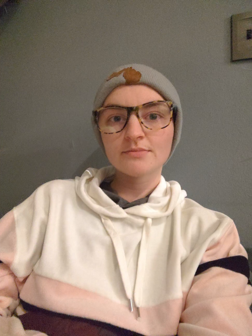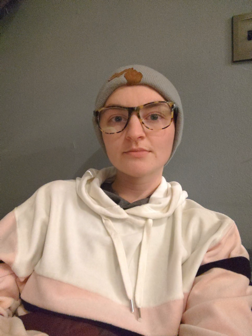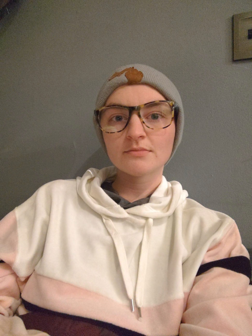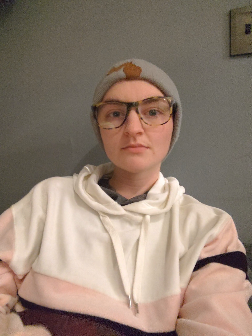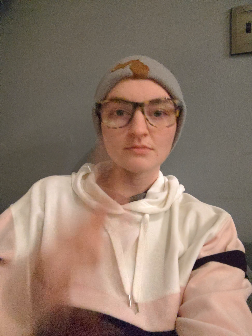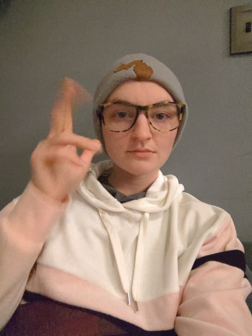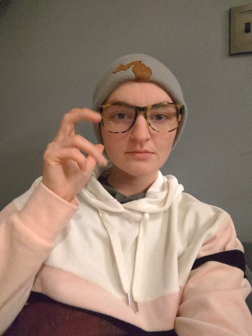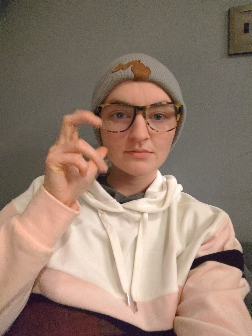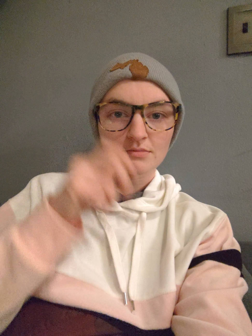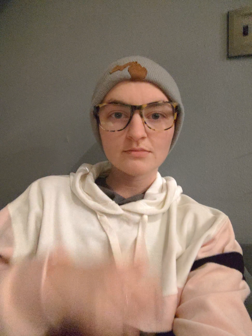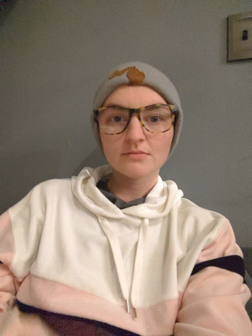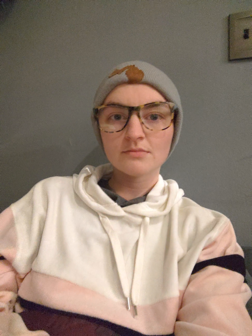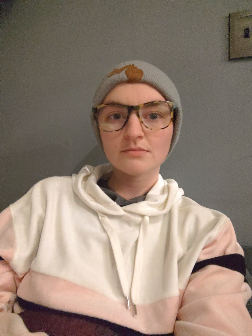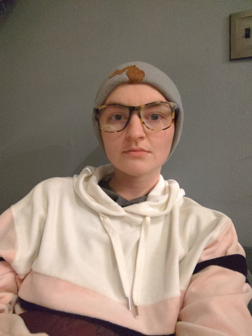hear